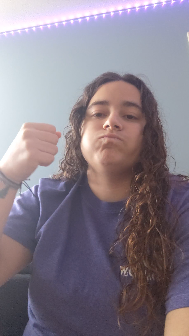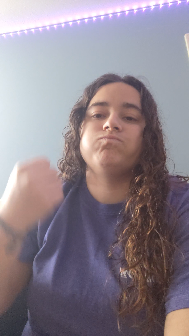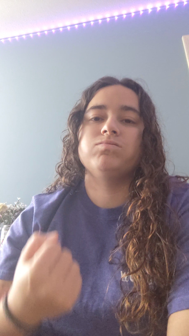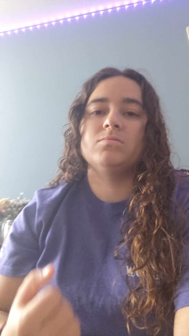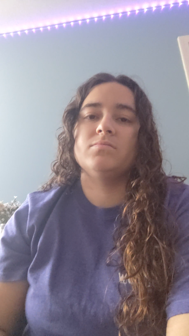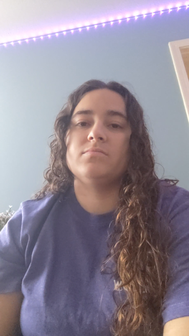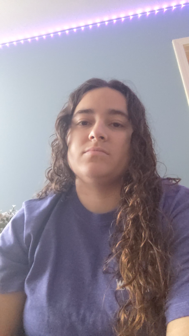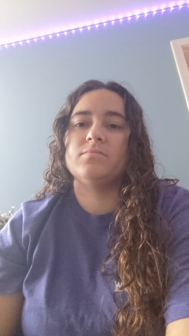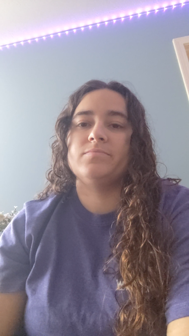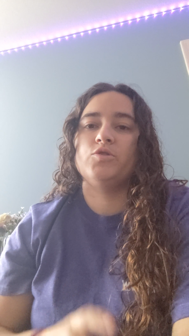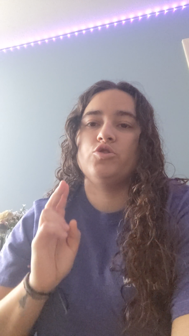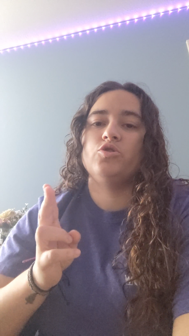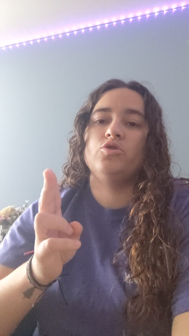hurry